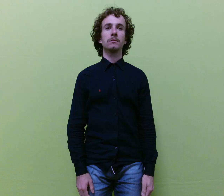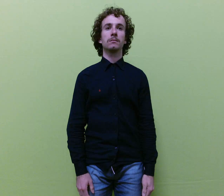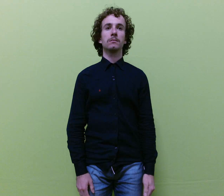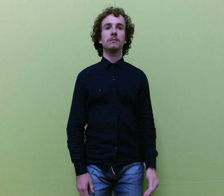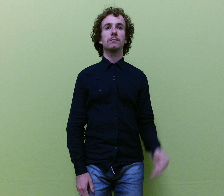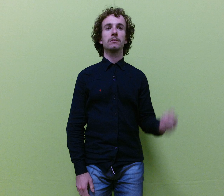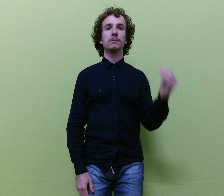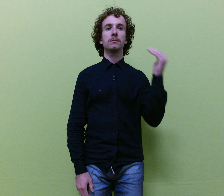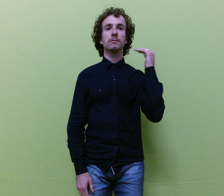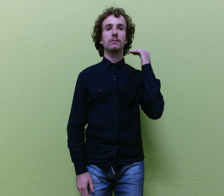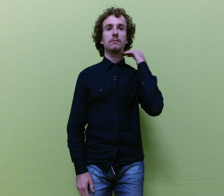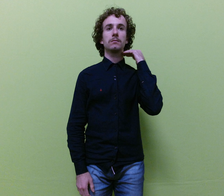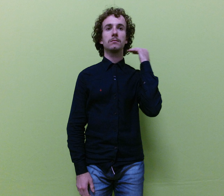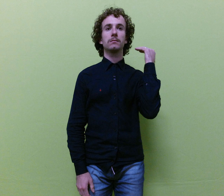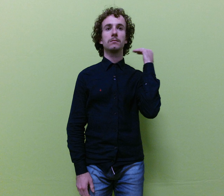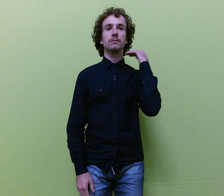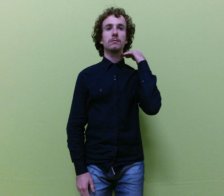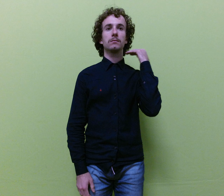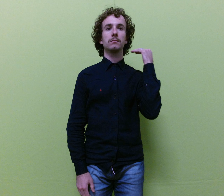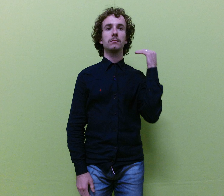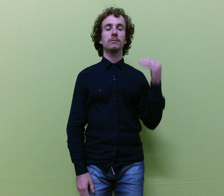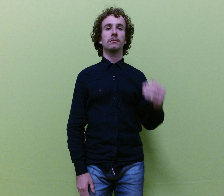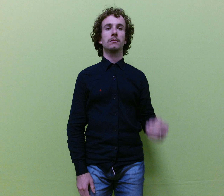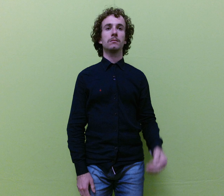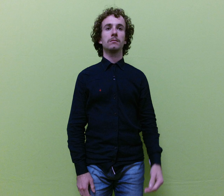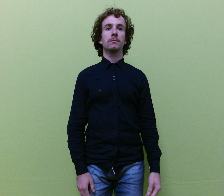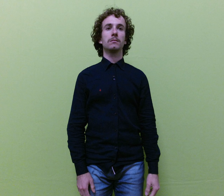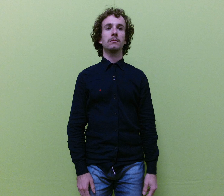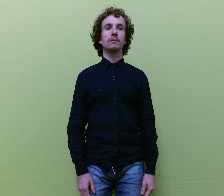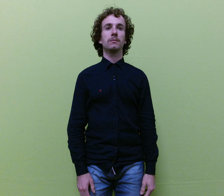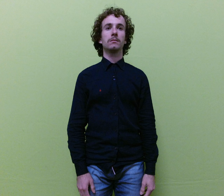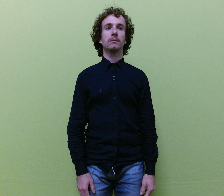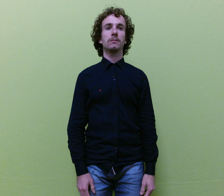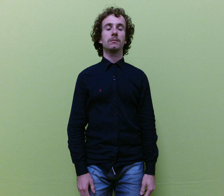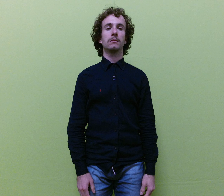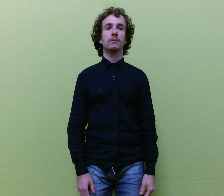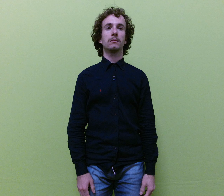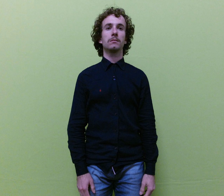banco